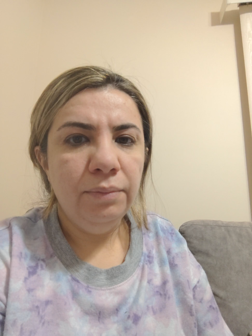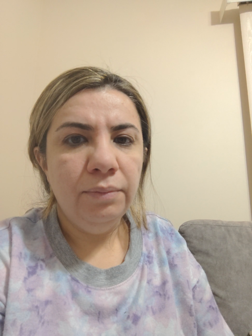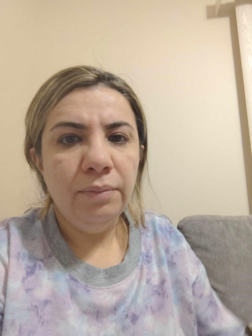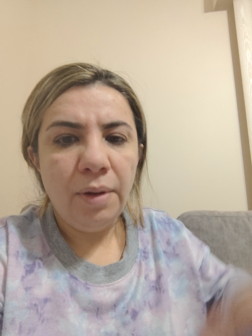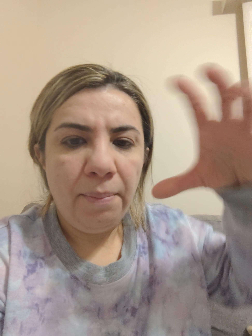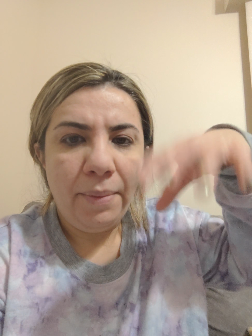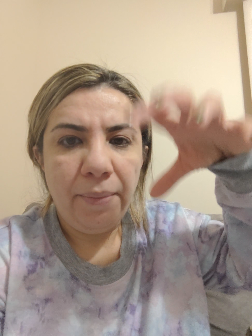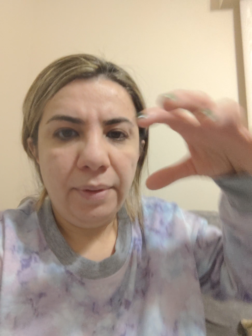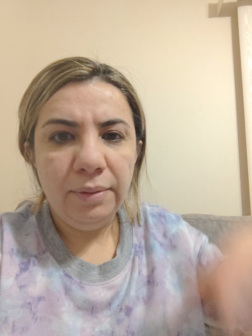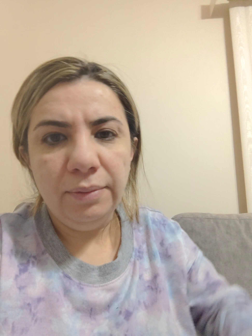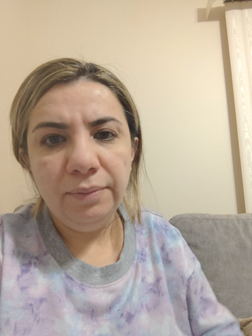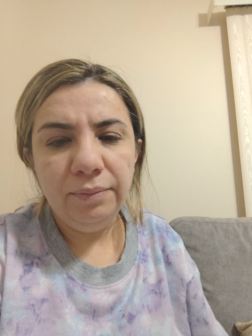rain